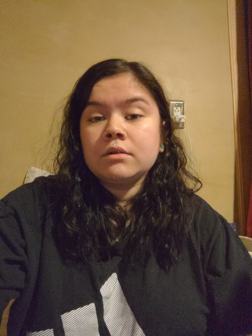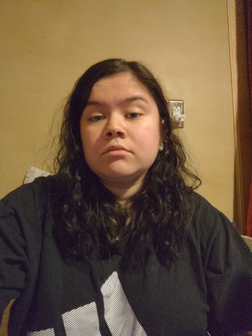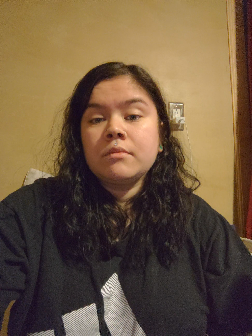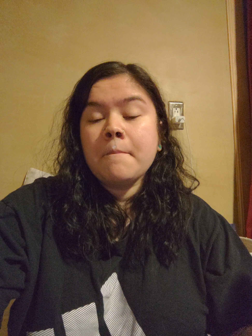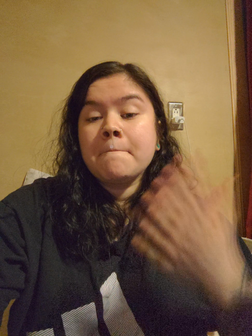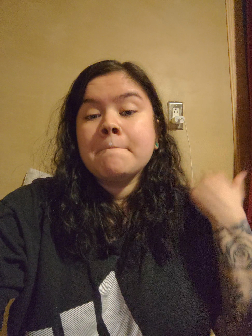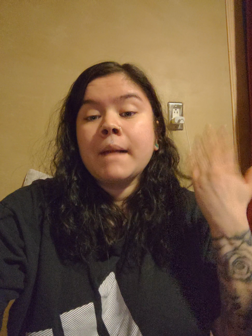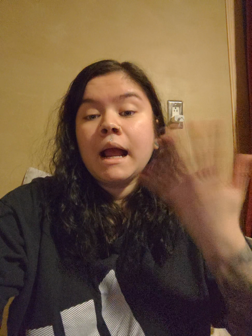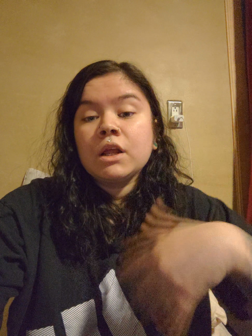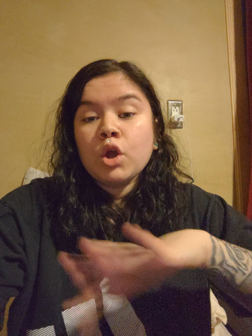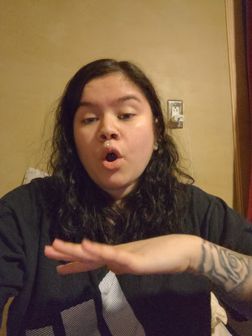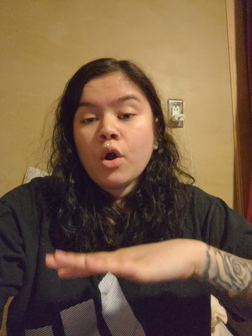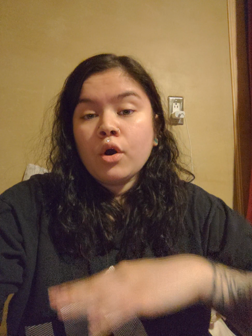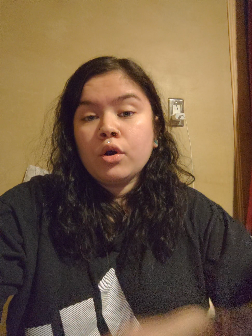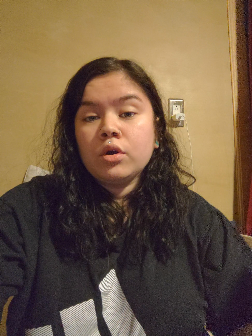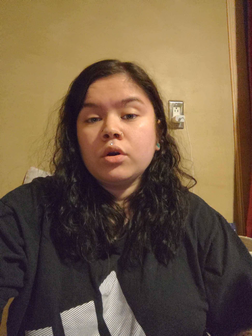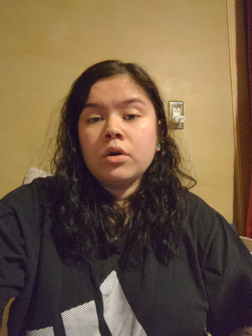backyard